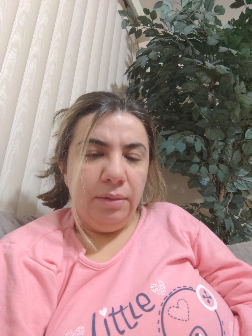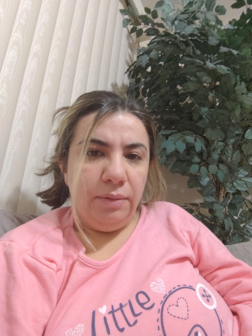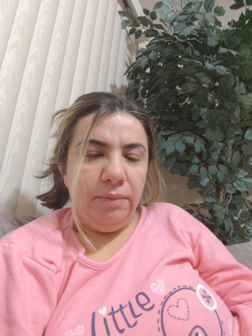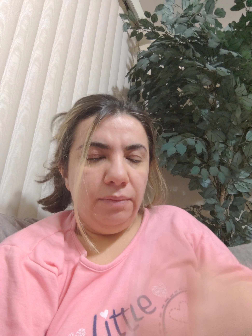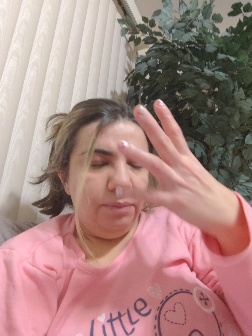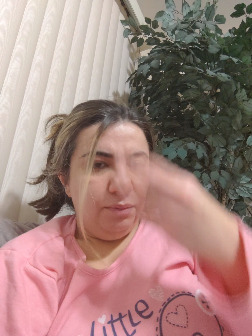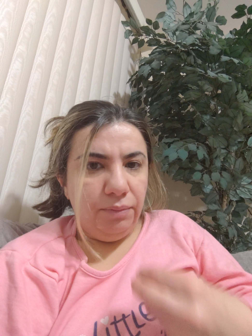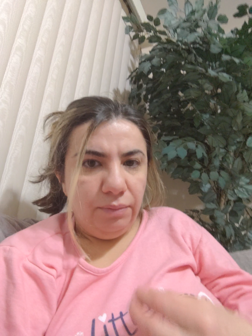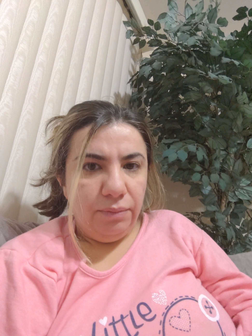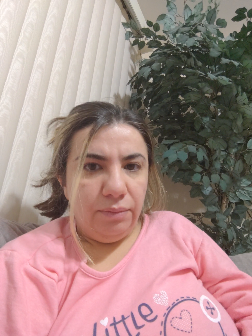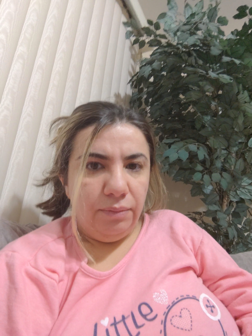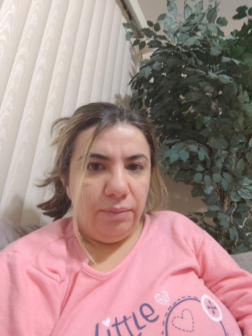sleep